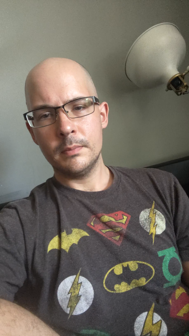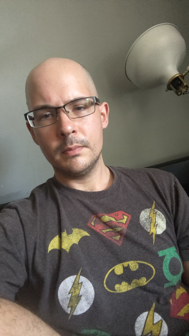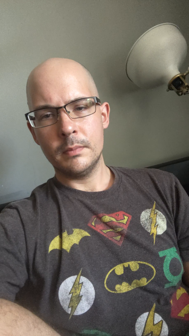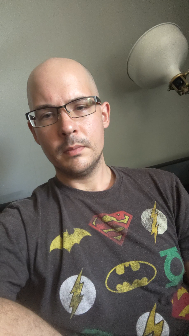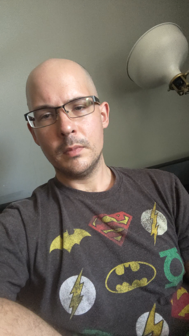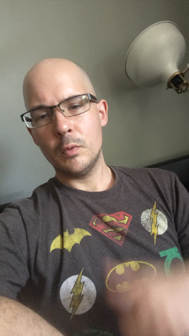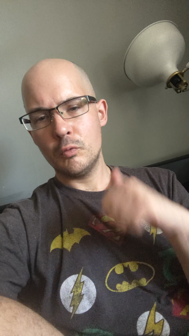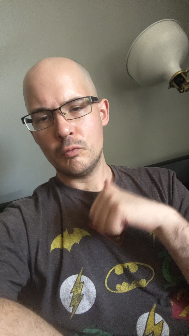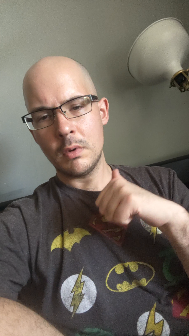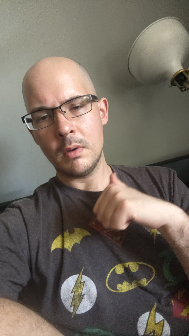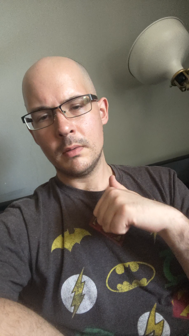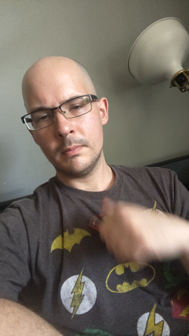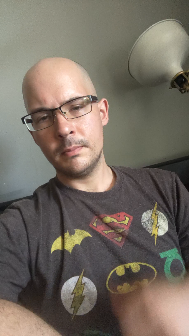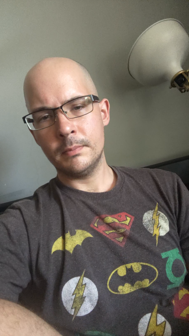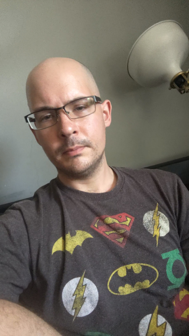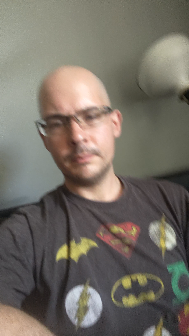rock